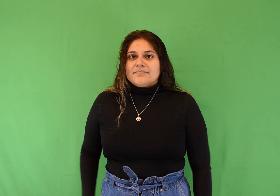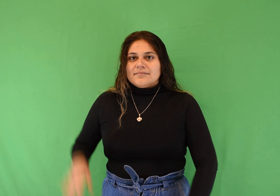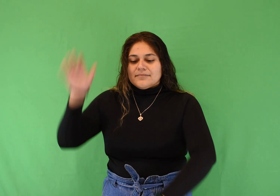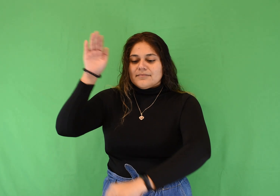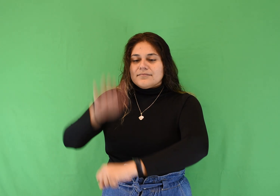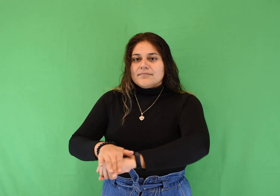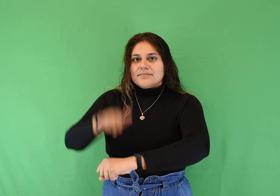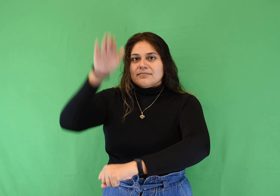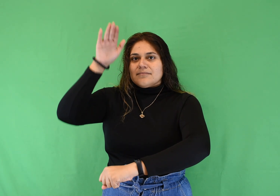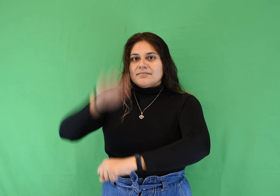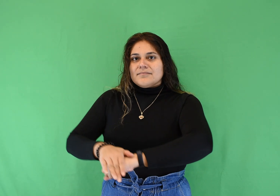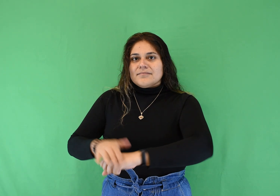amigo